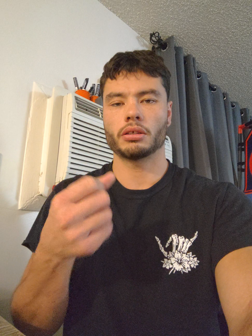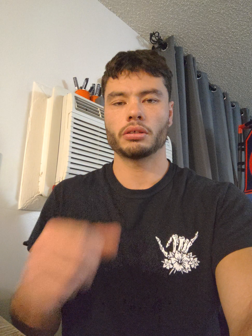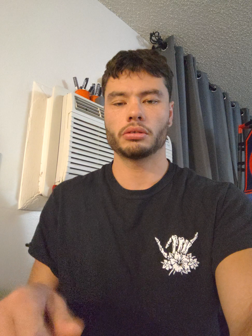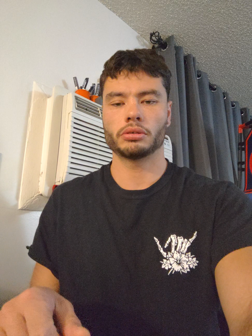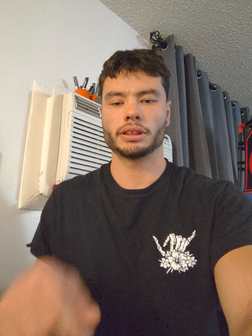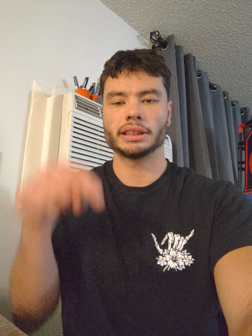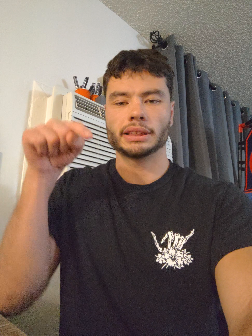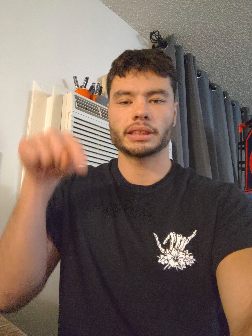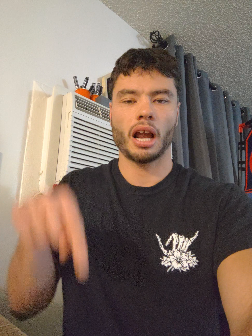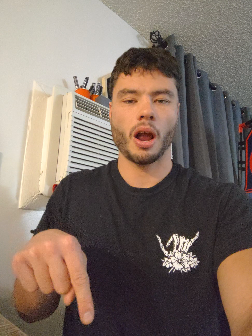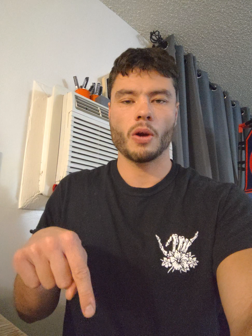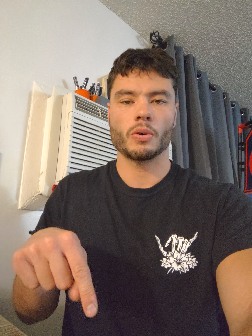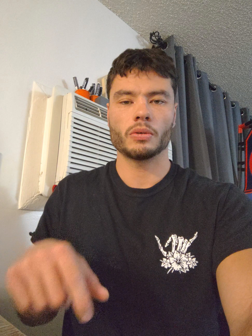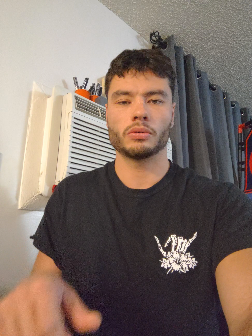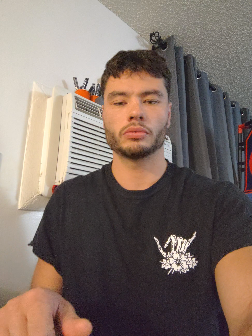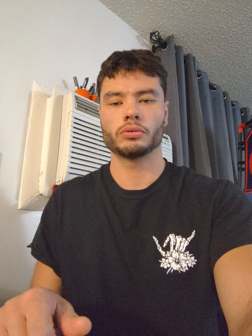down